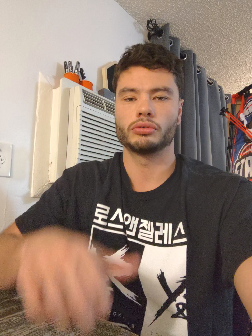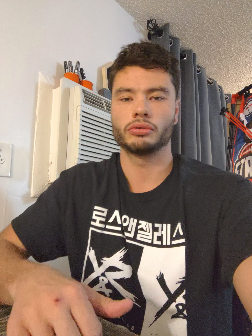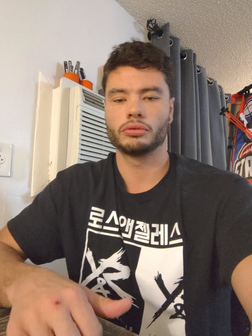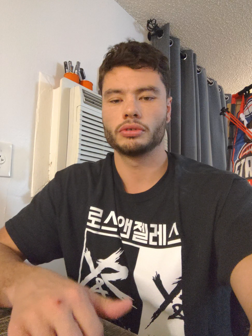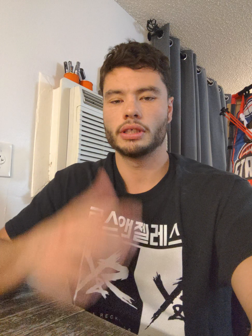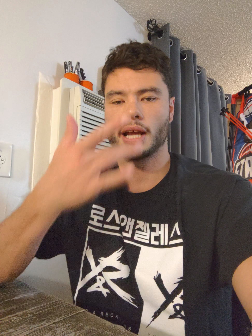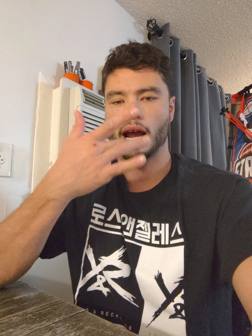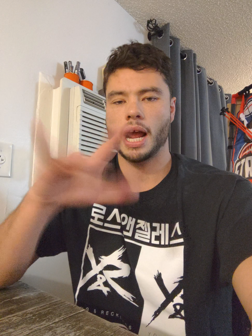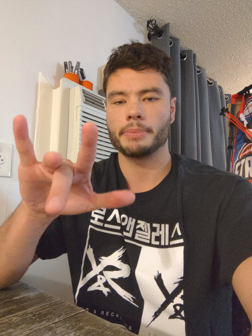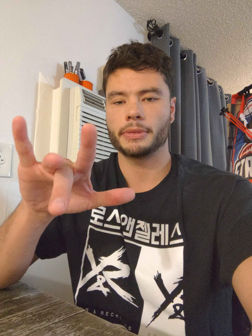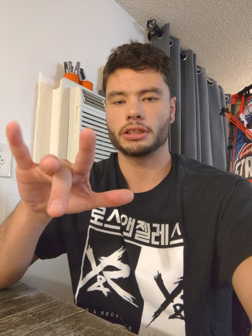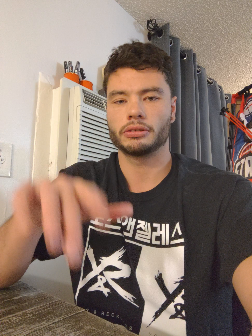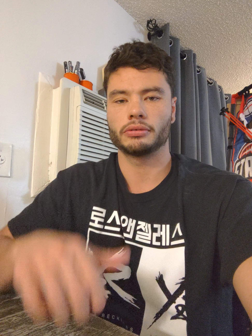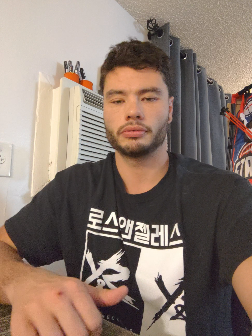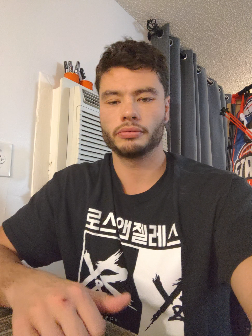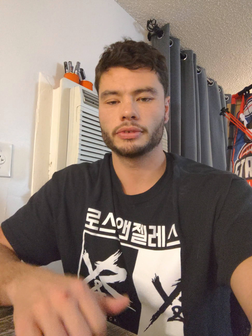empty